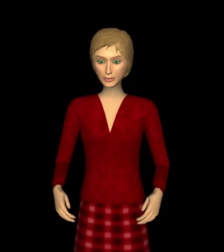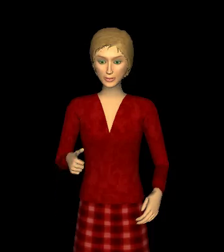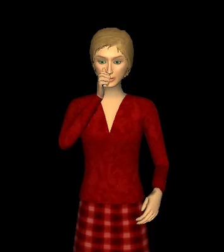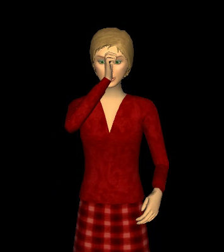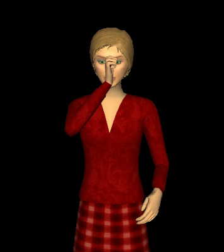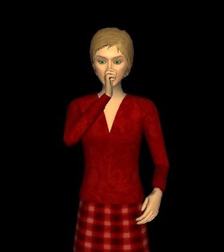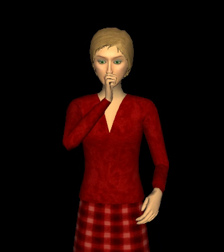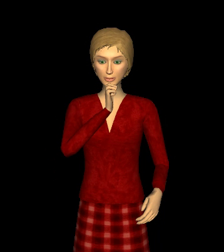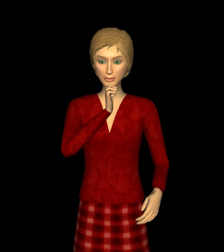متحف